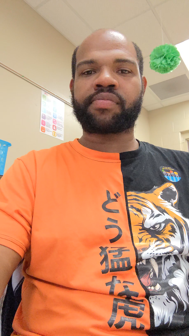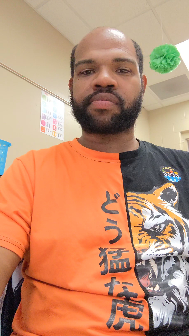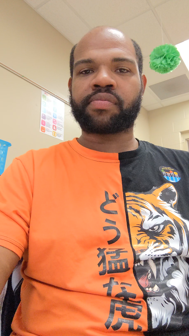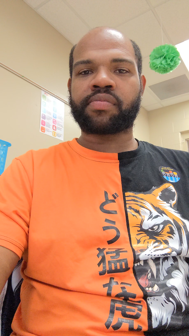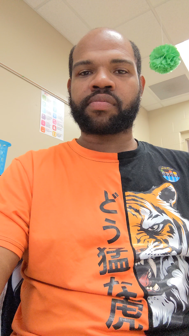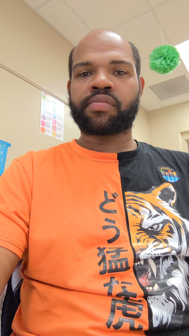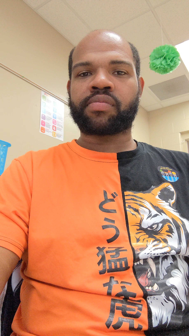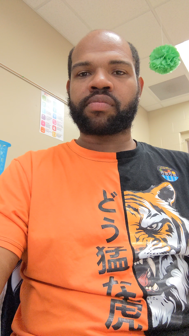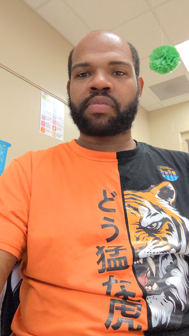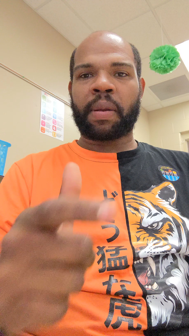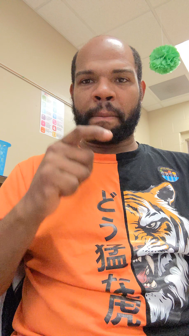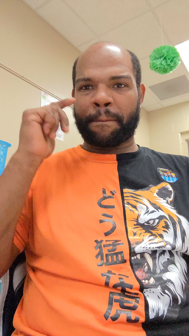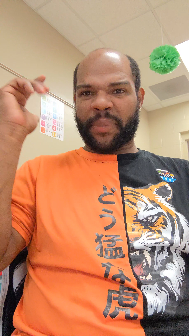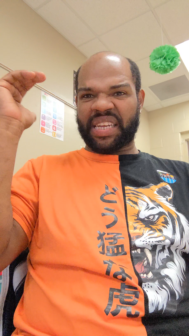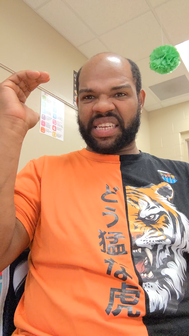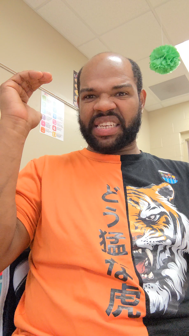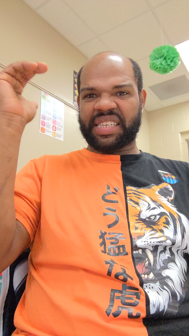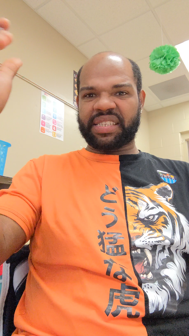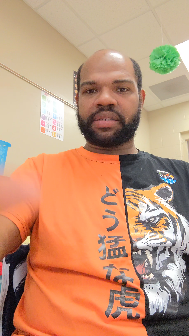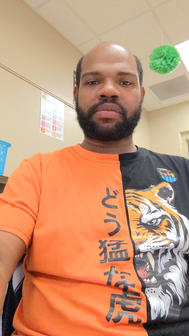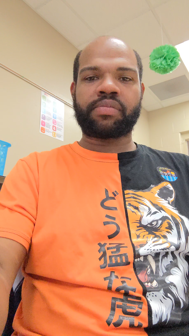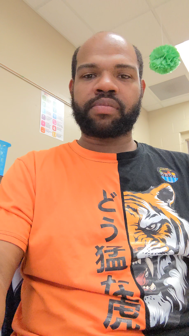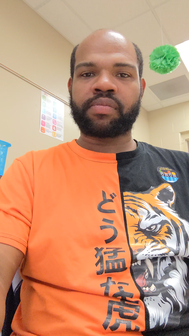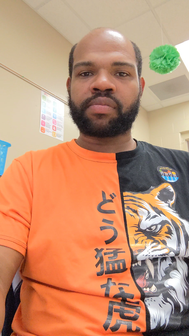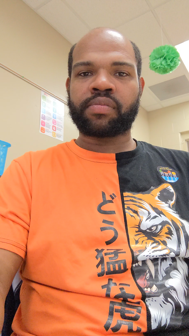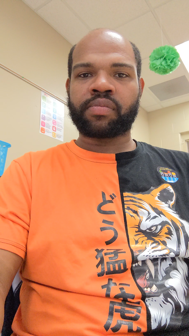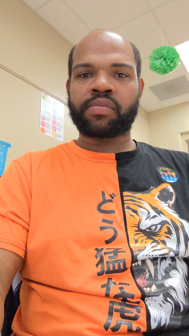big